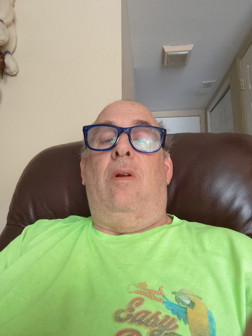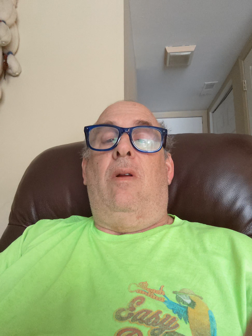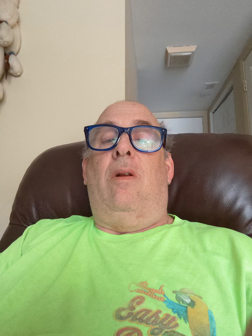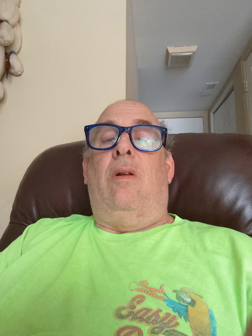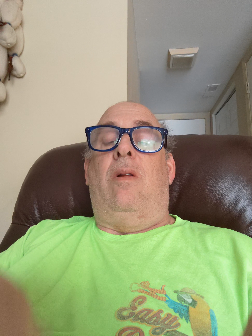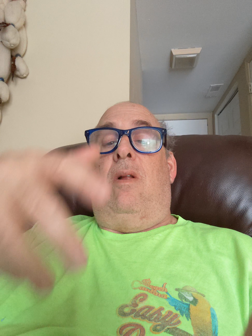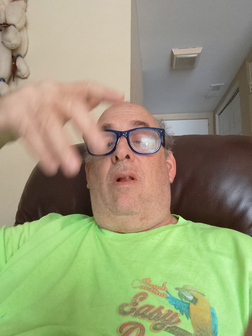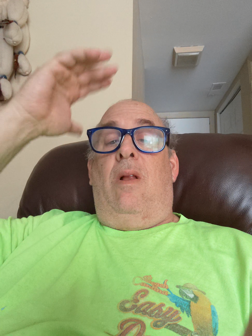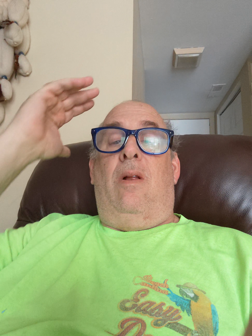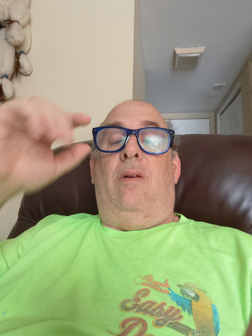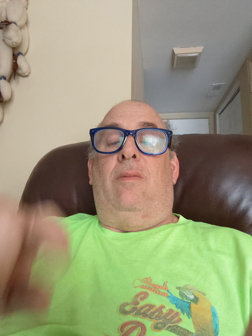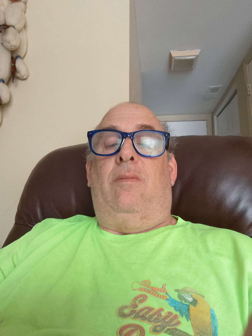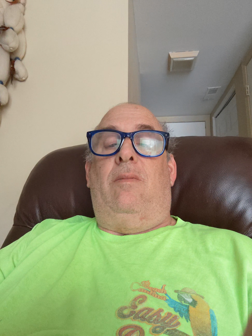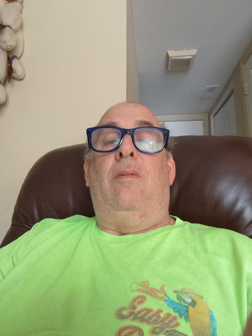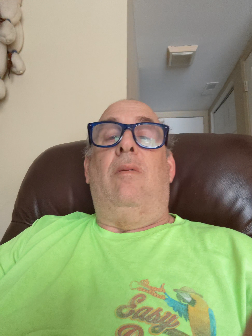lion